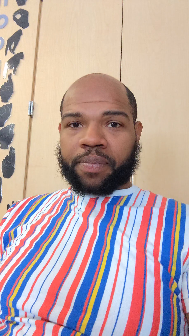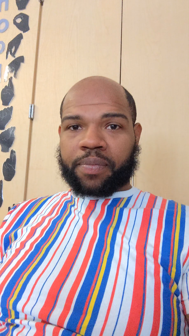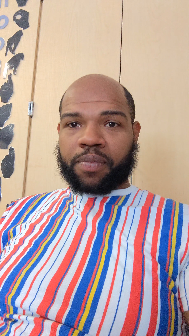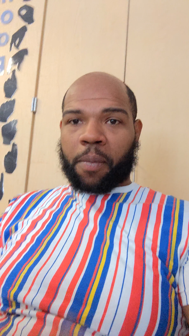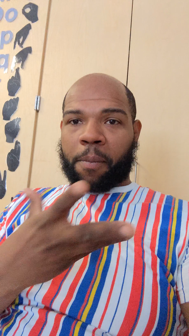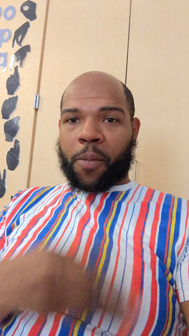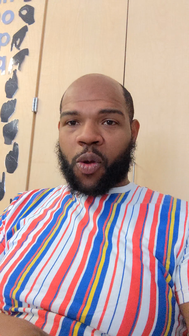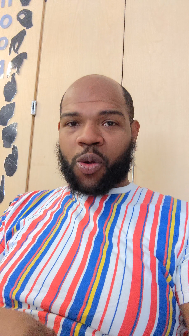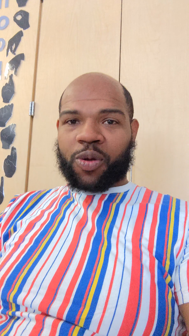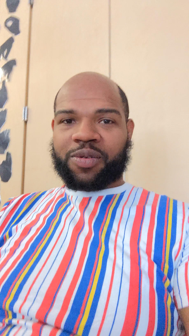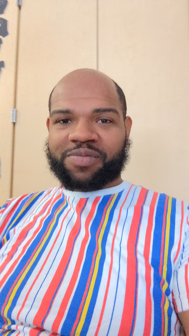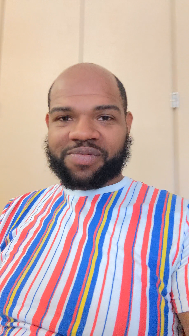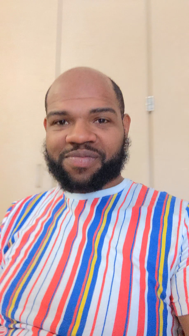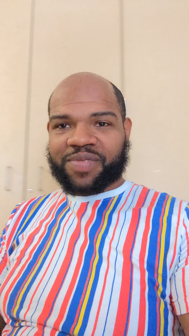poor